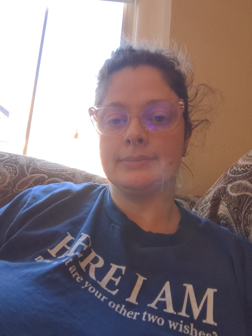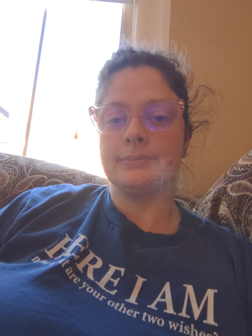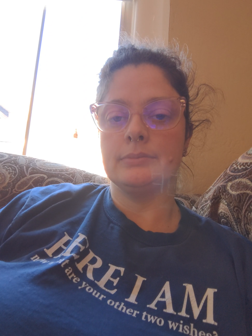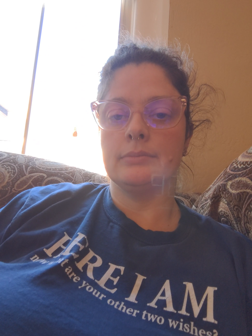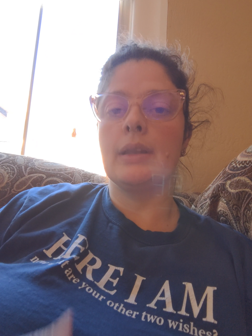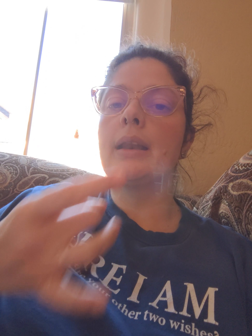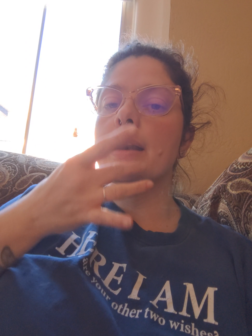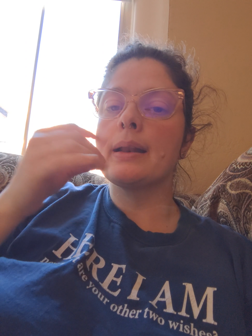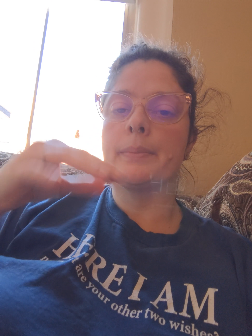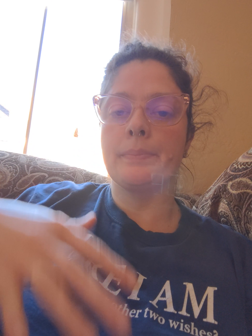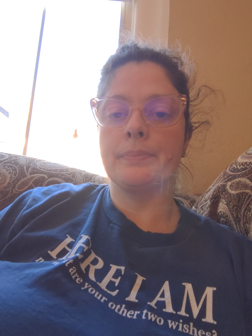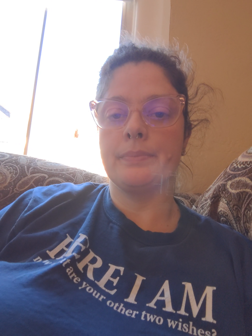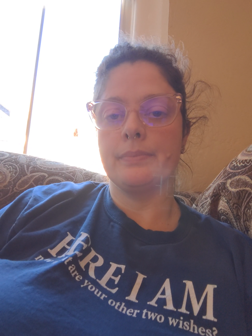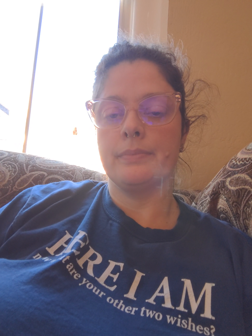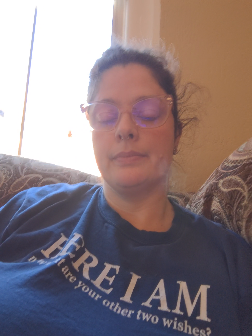lamp